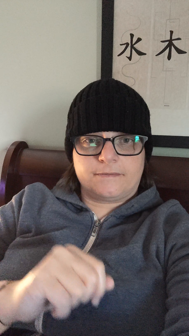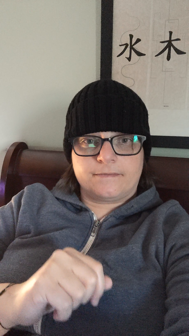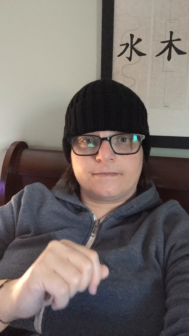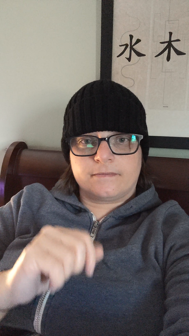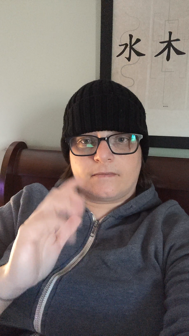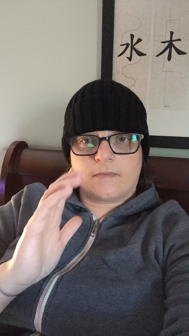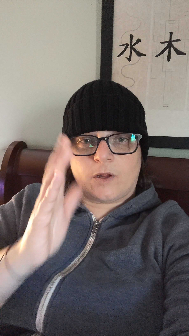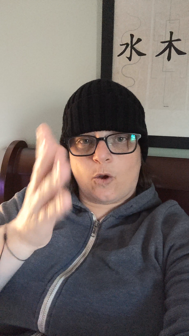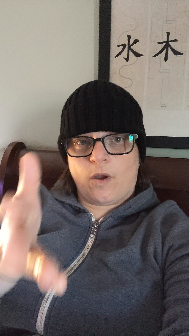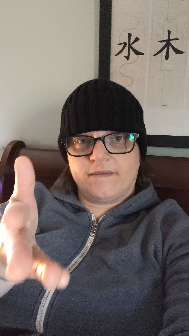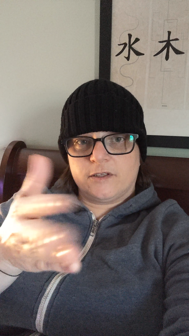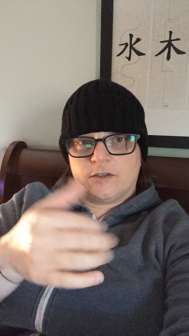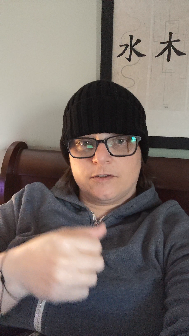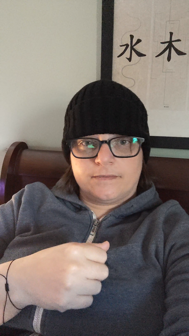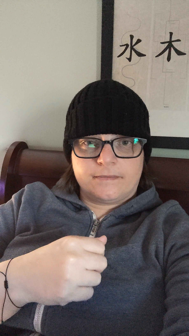over